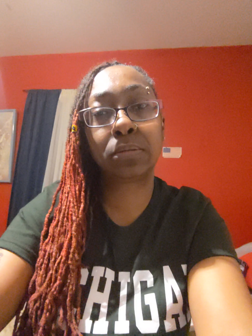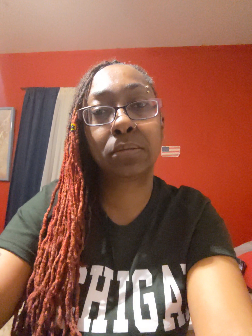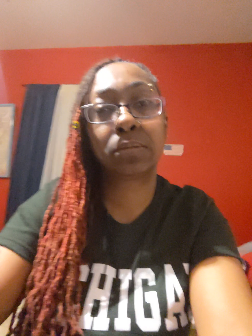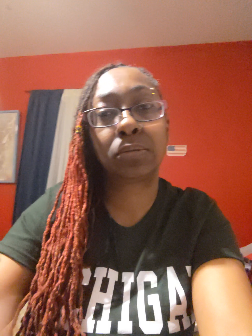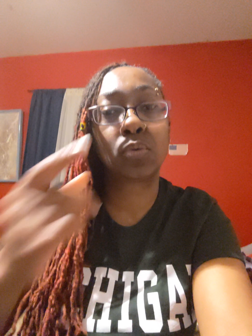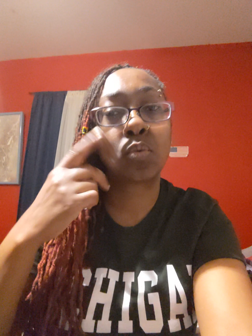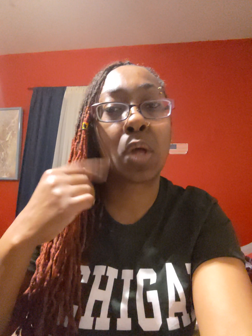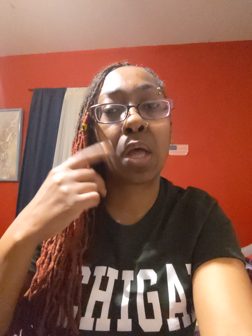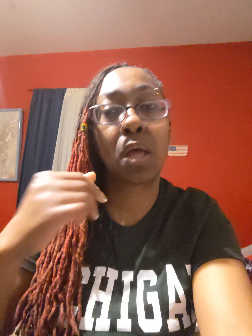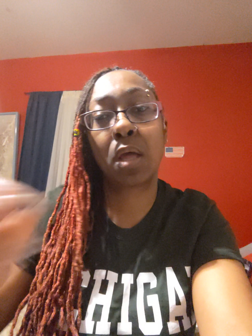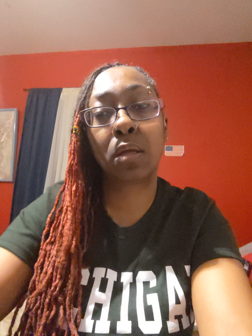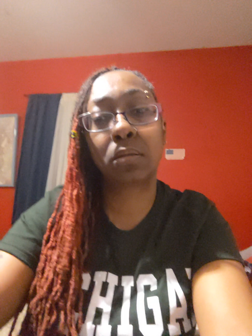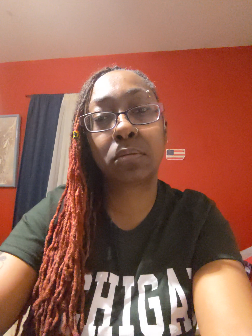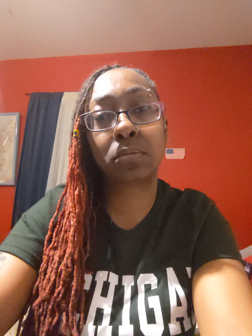cry